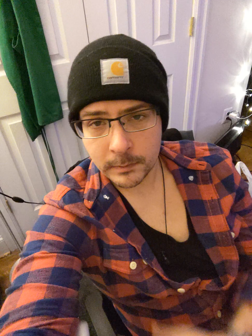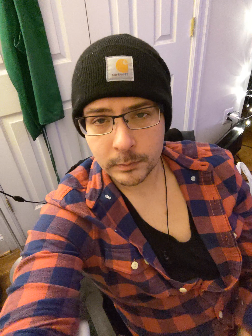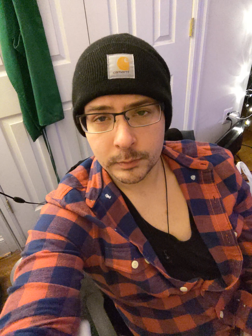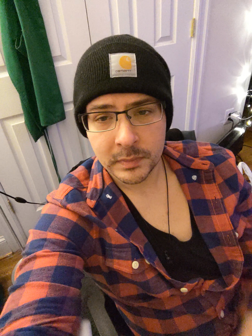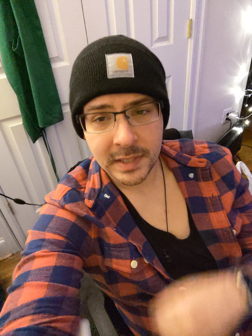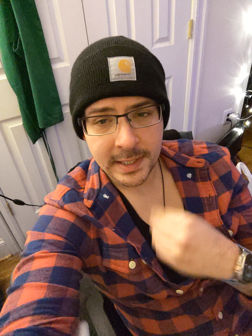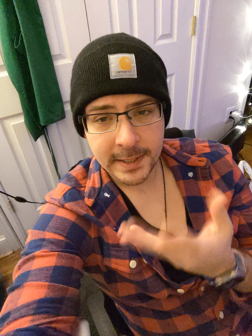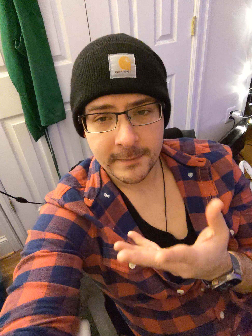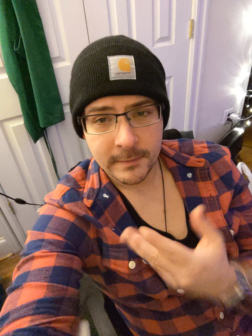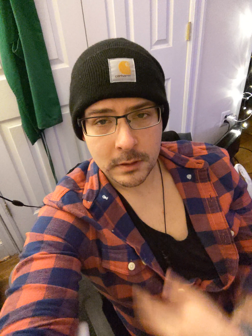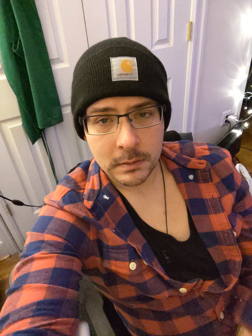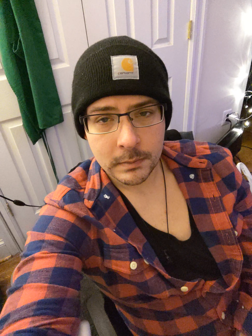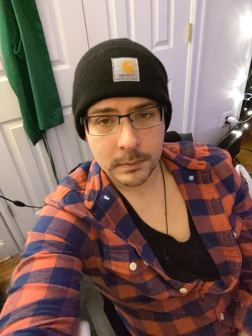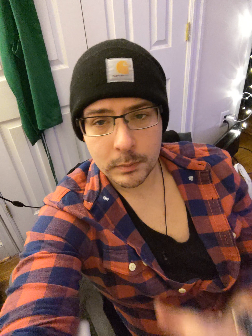give